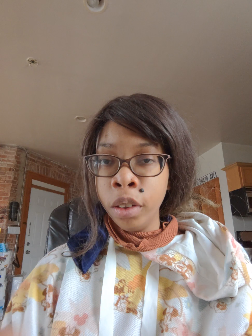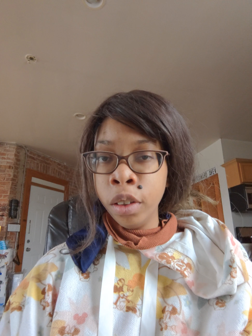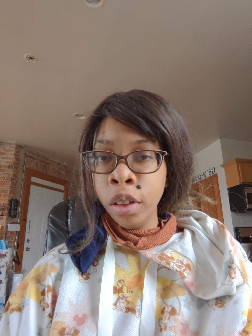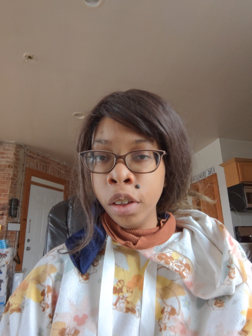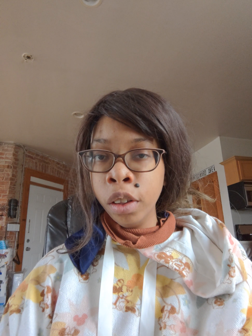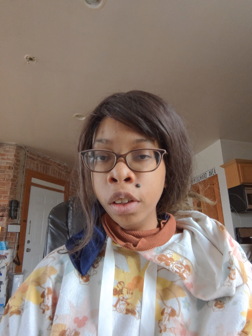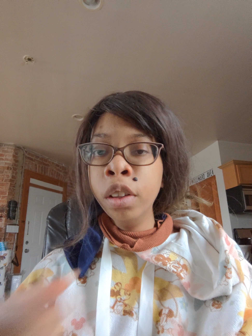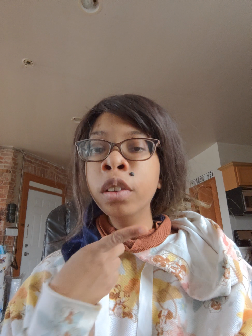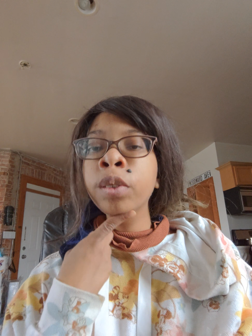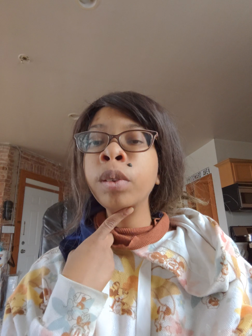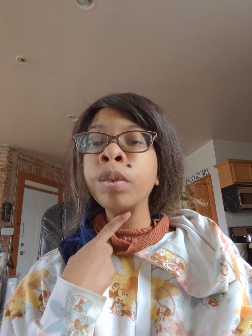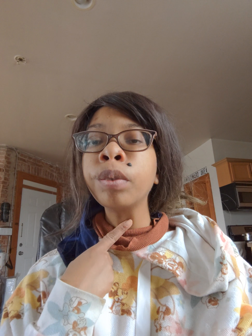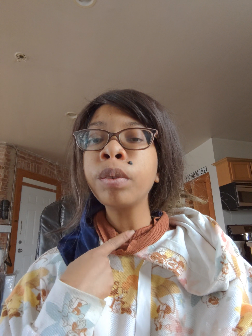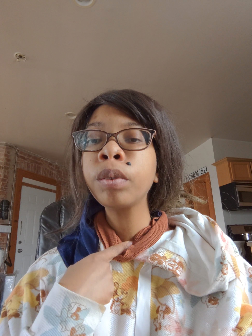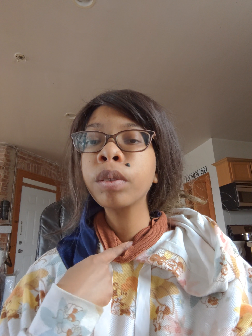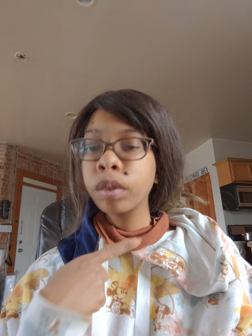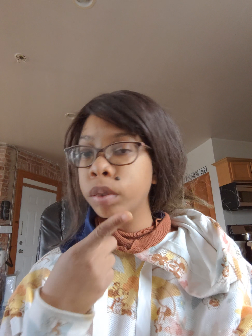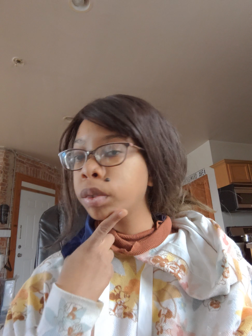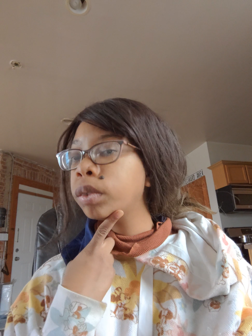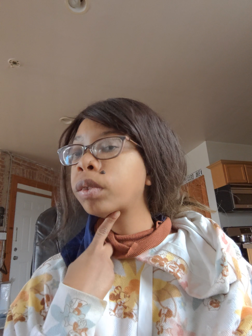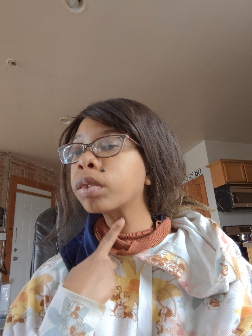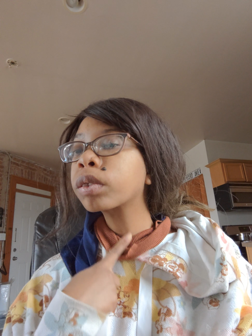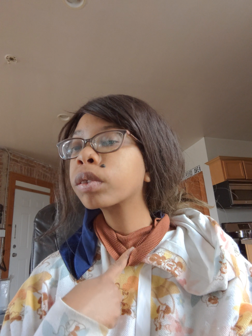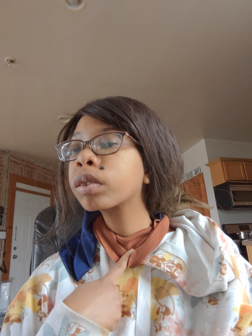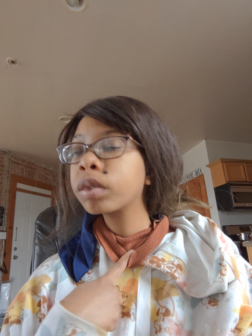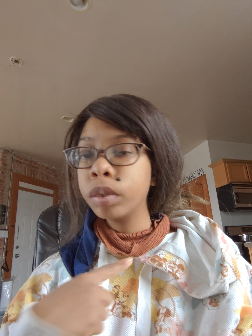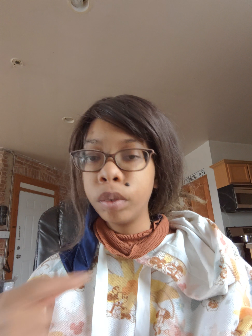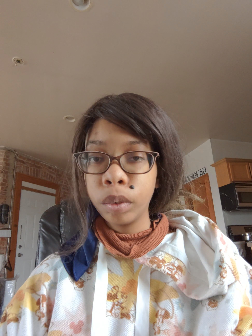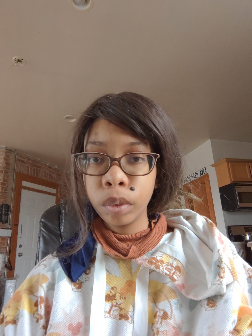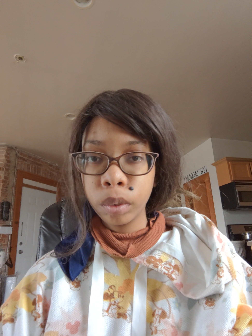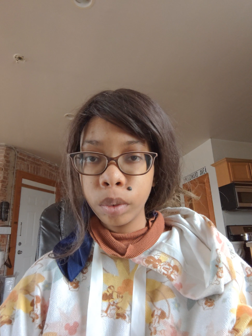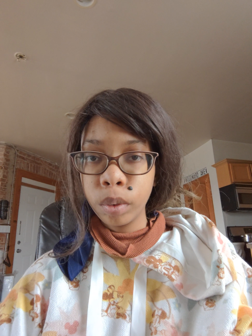thirsty